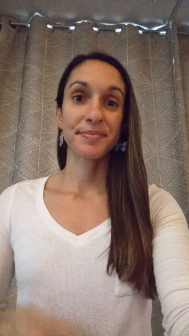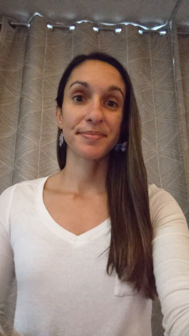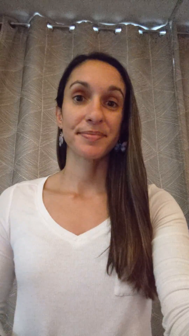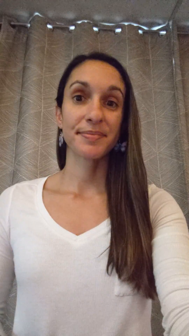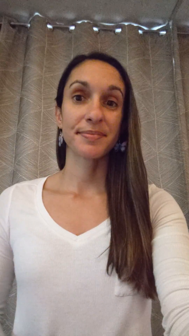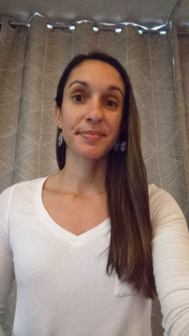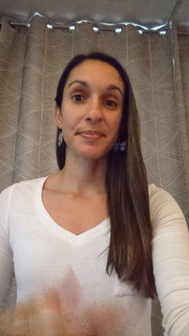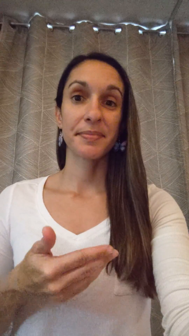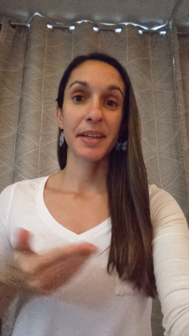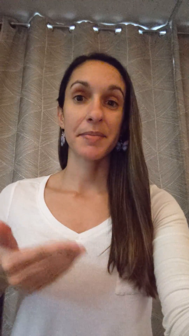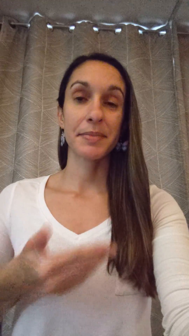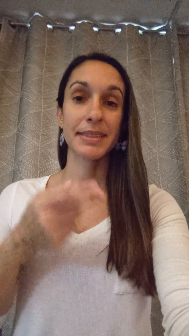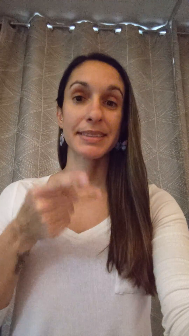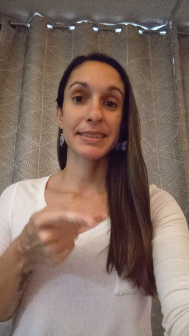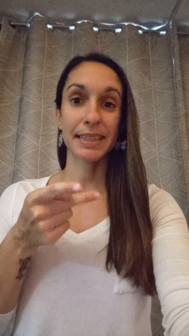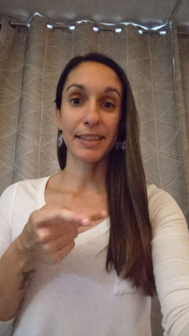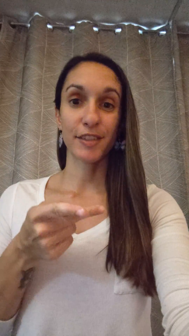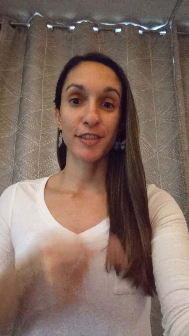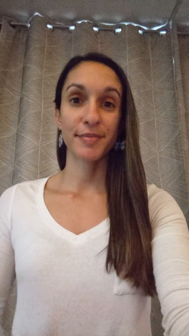babysitter